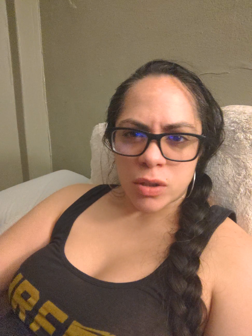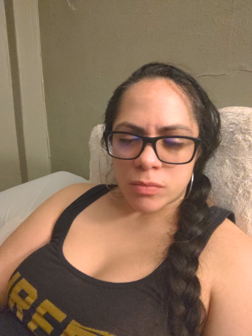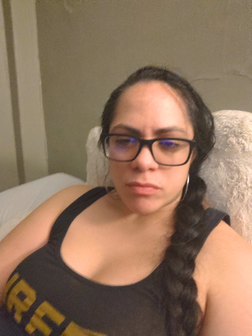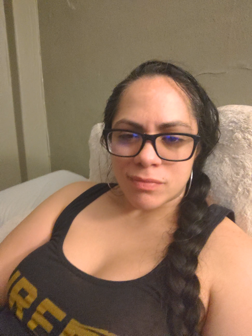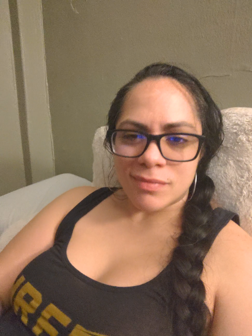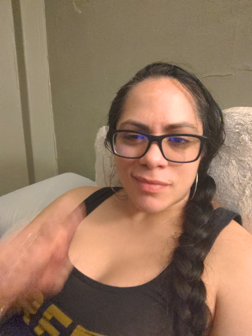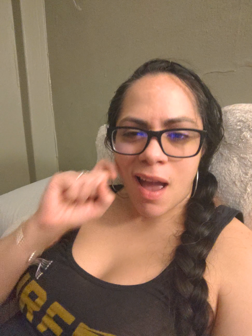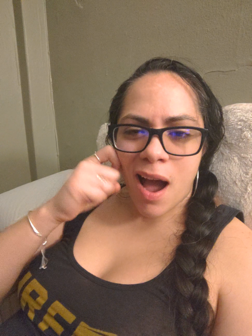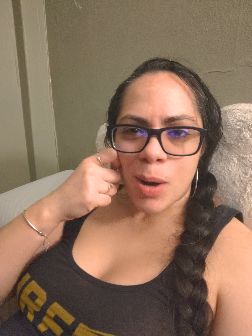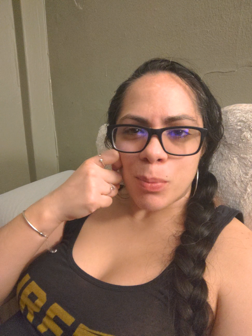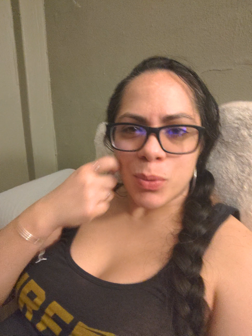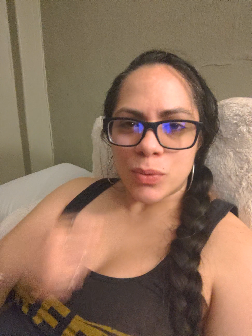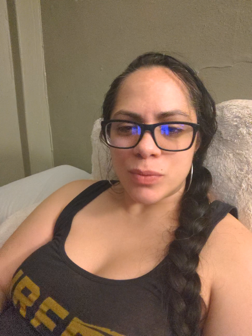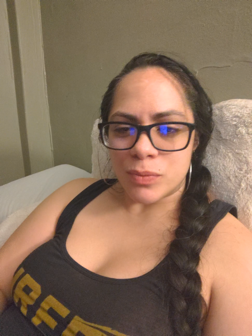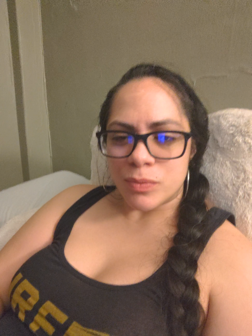apple